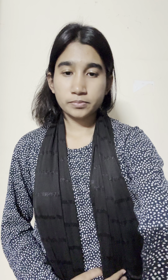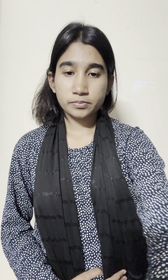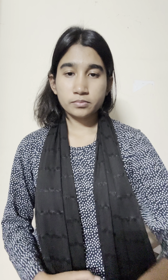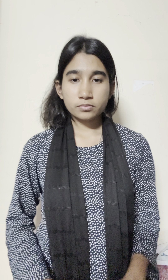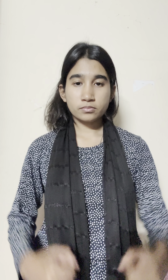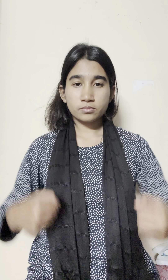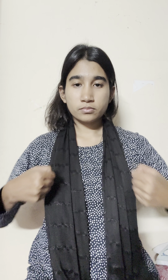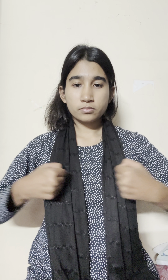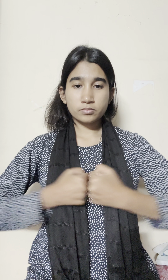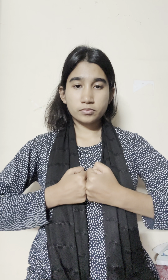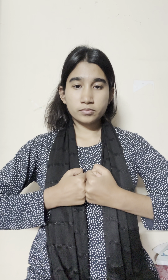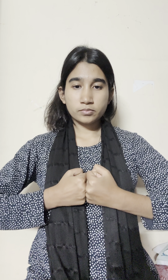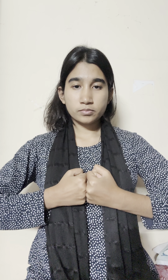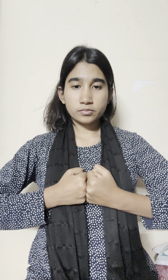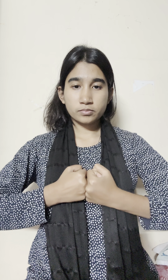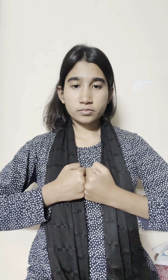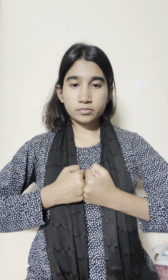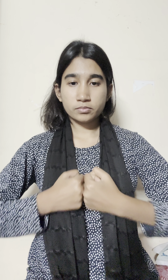যুদ্ধ